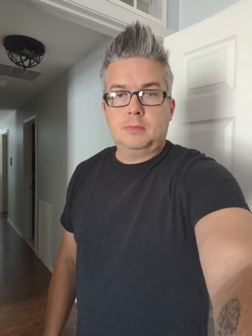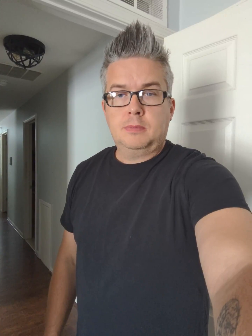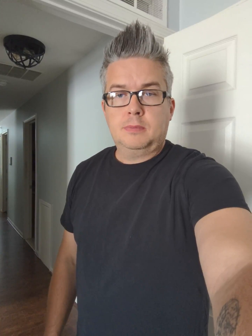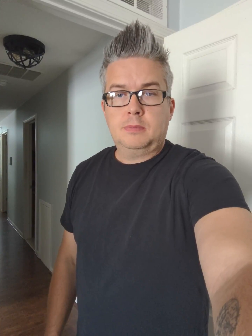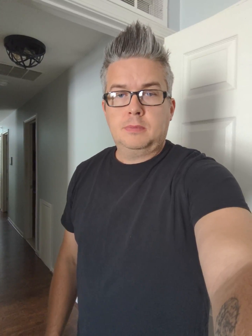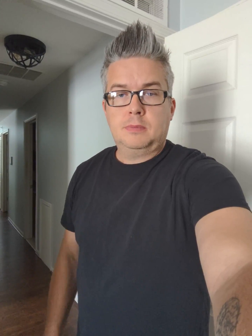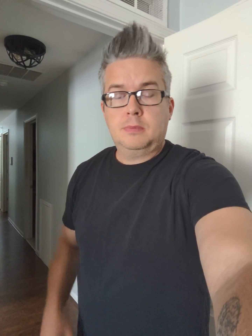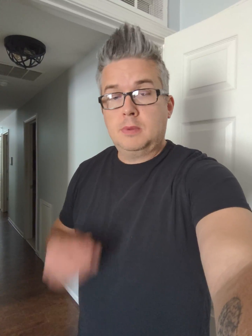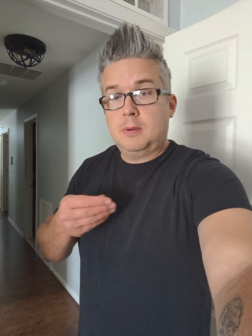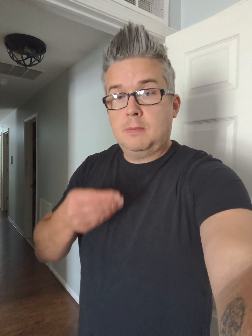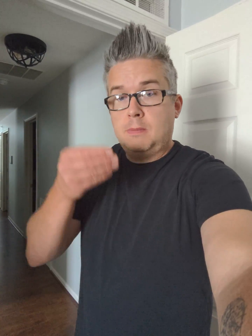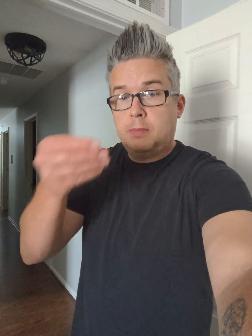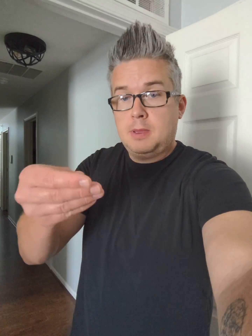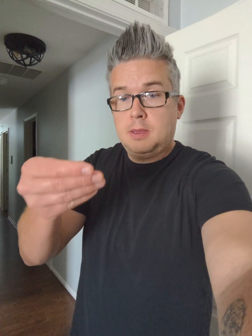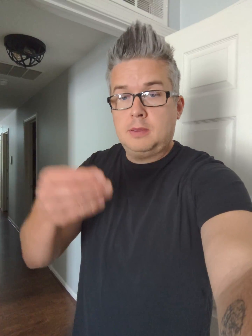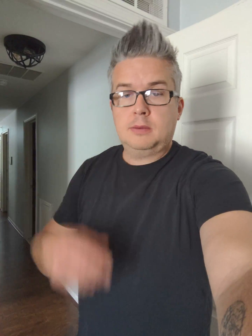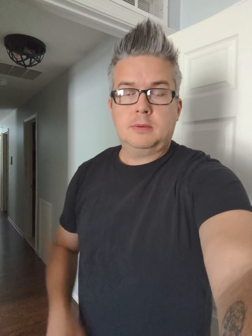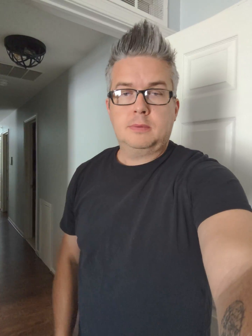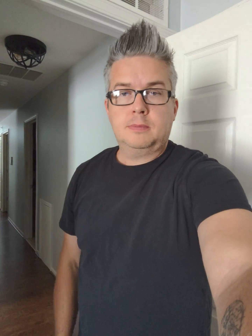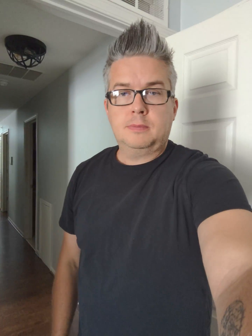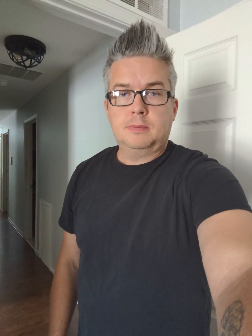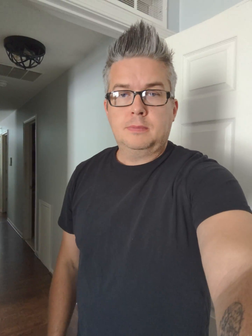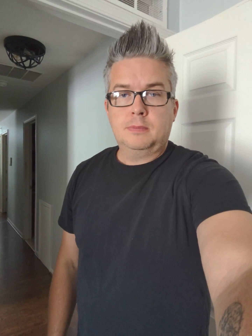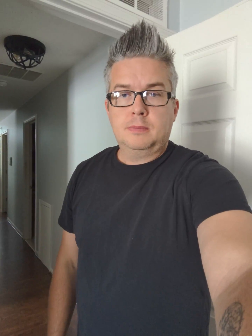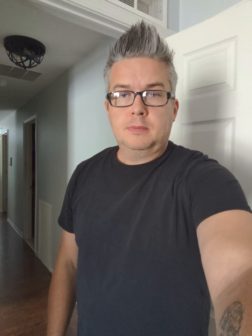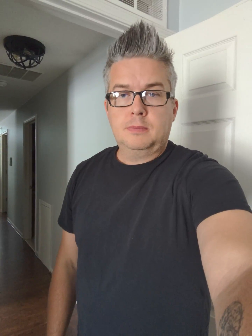buy